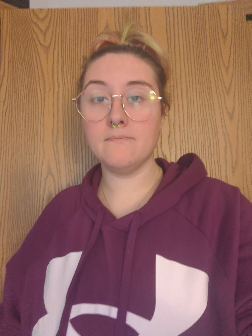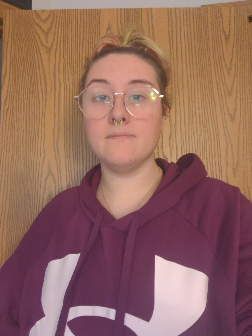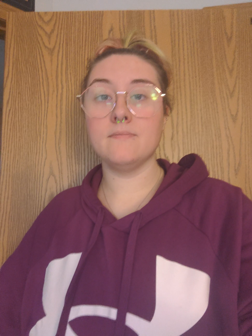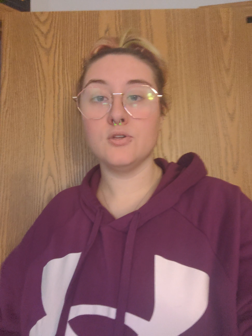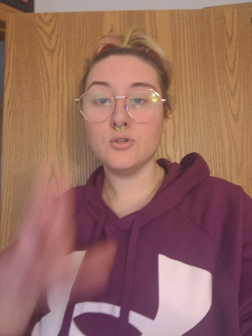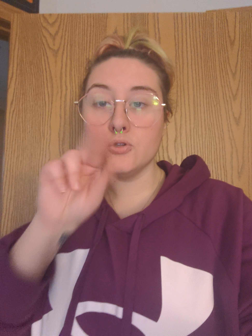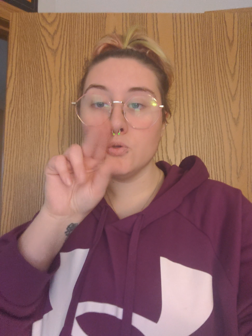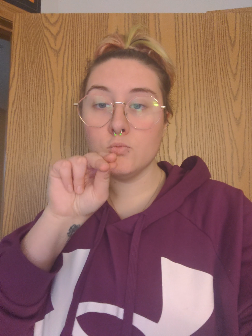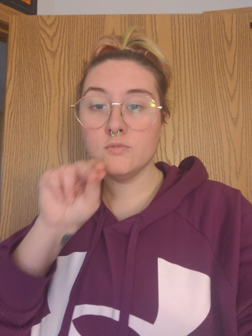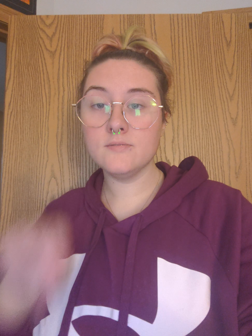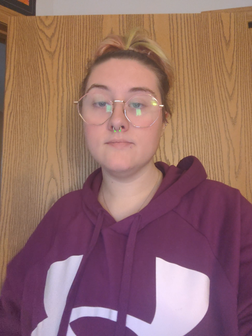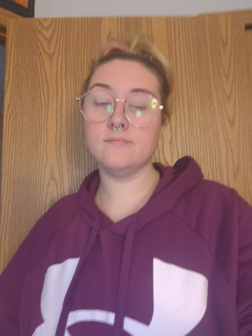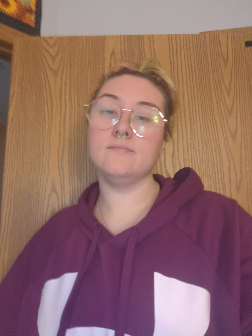goose